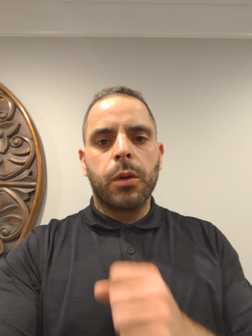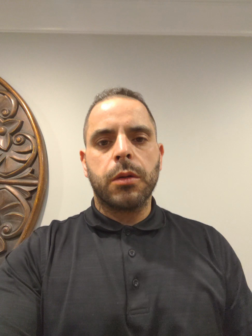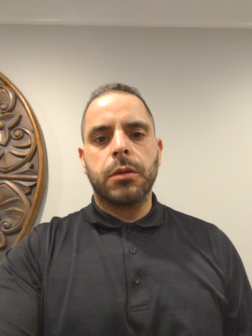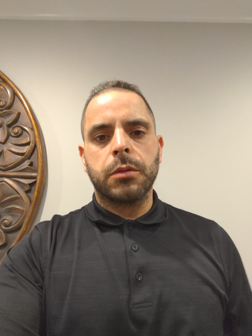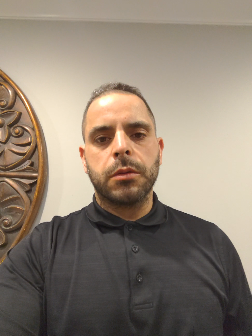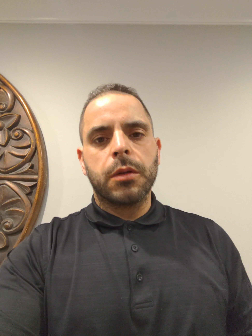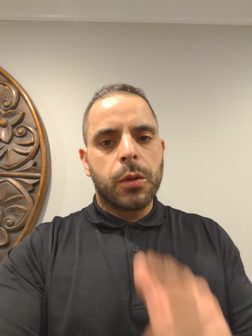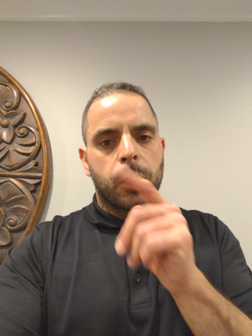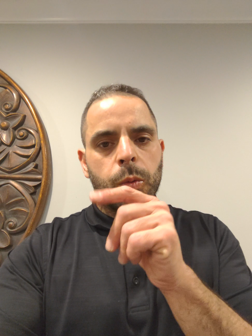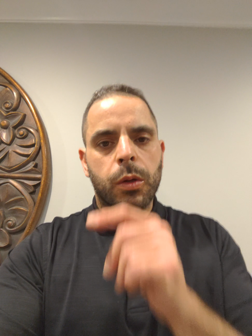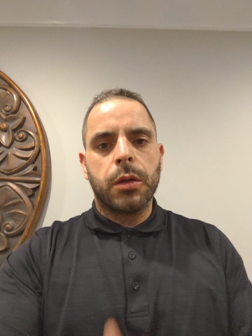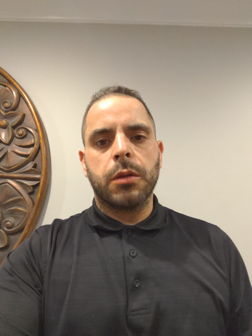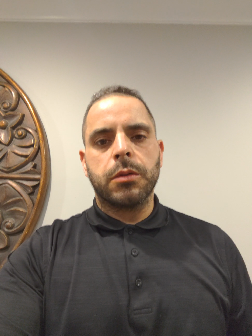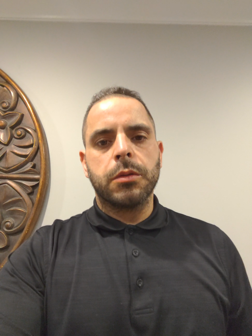who